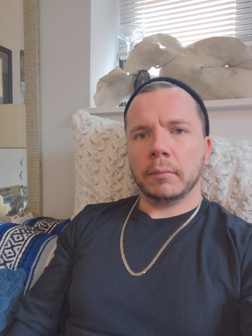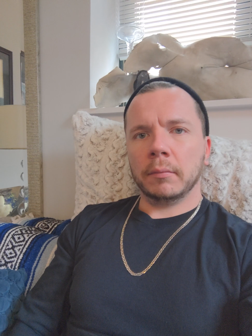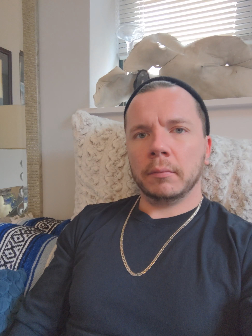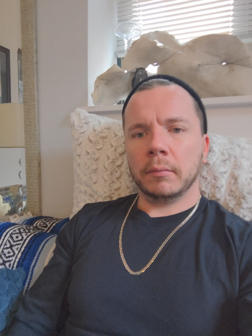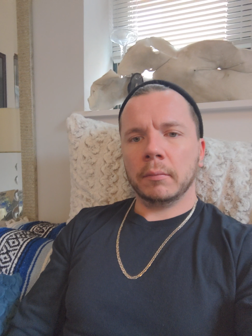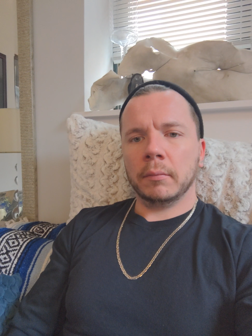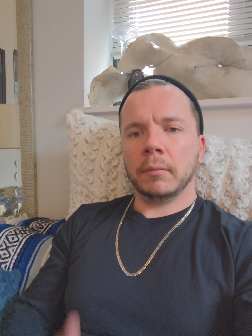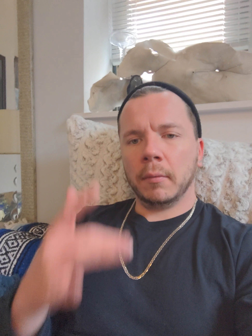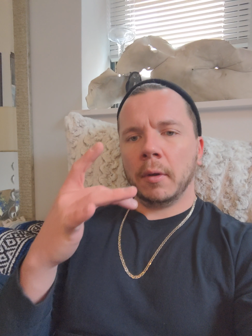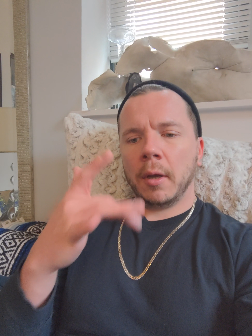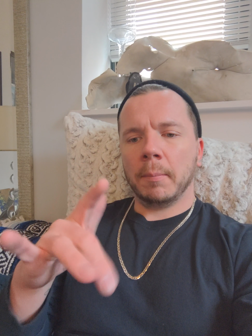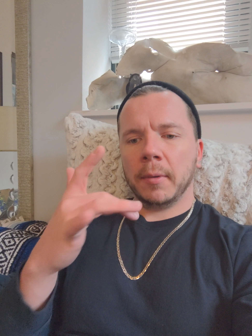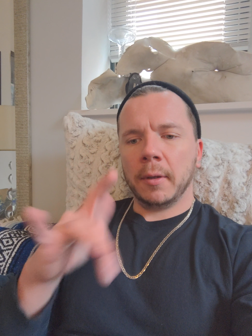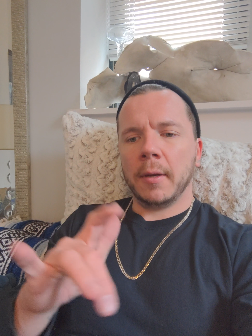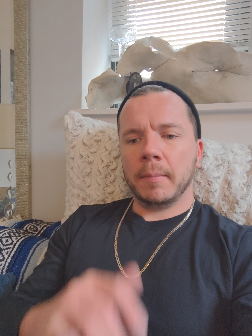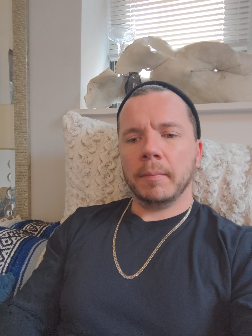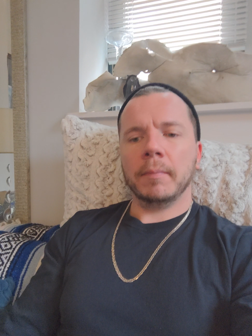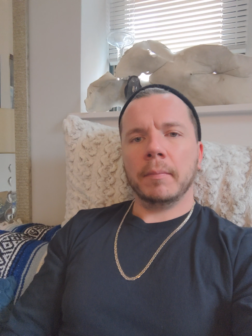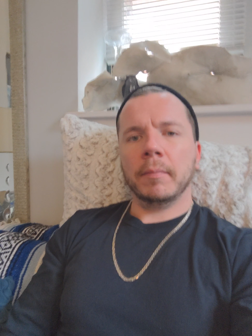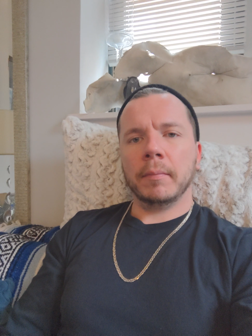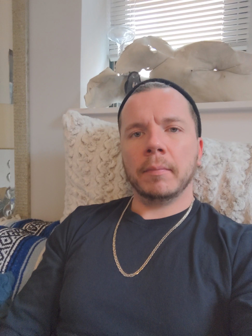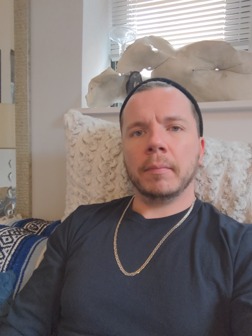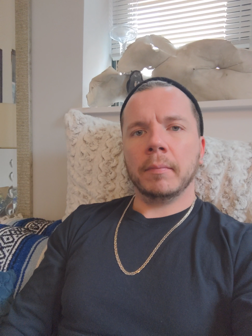empty